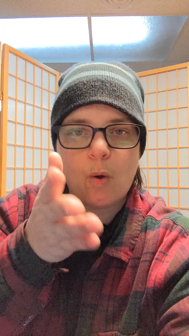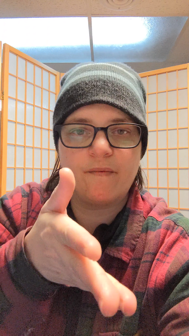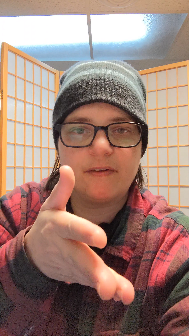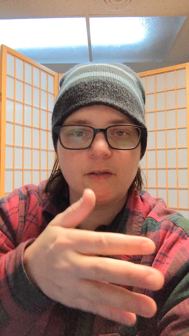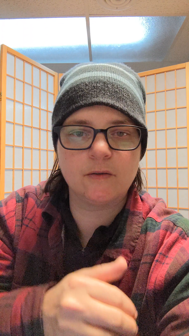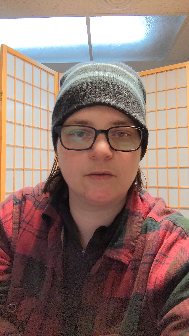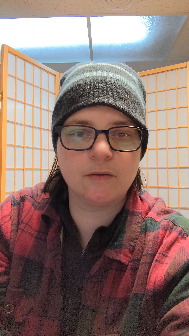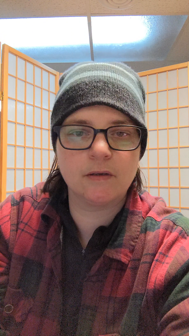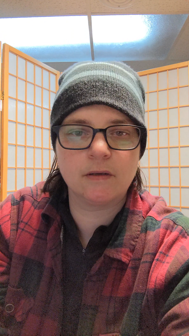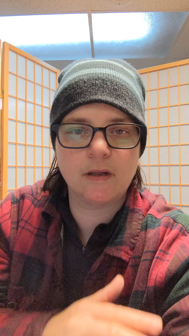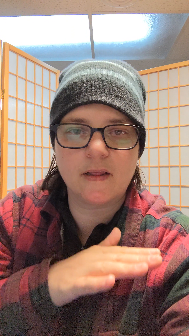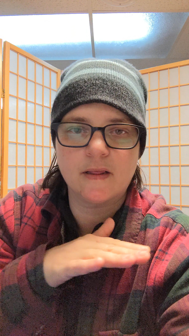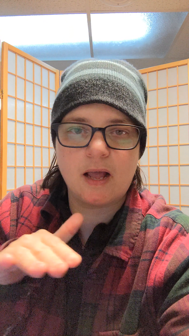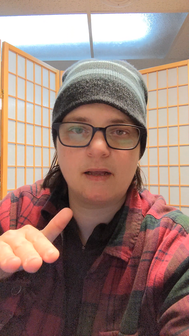nice